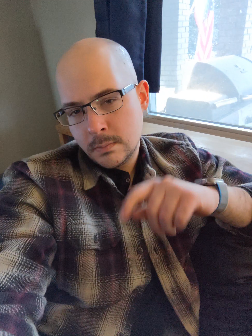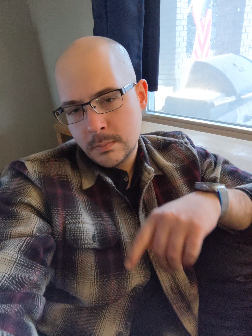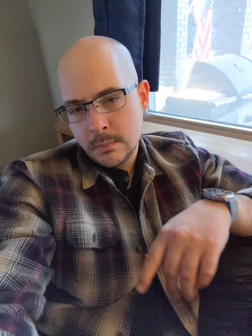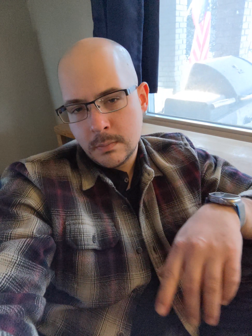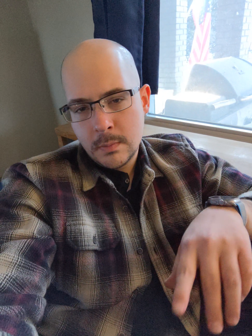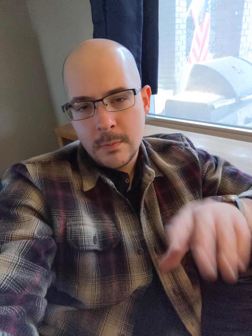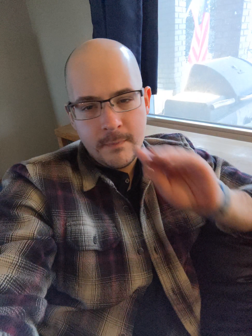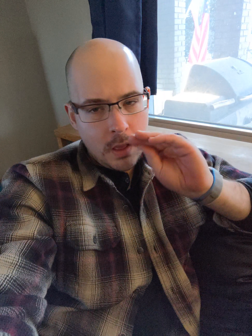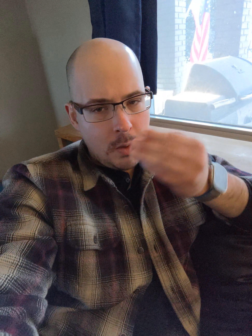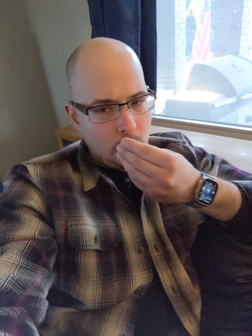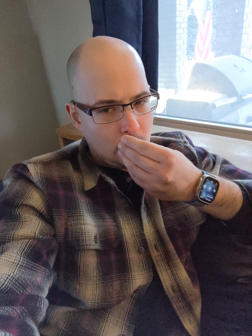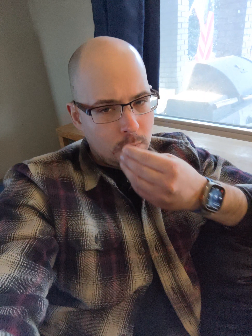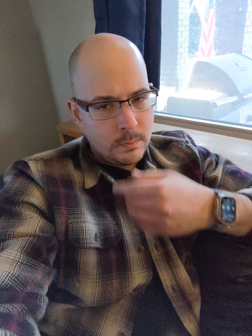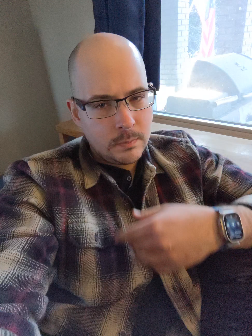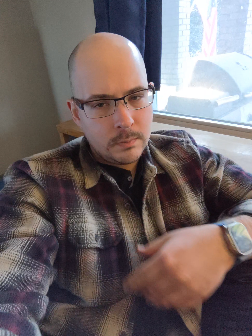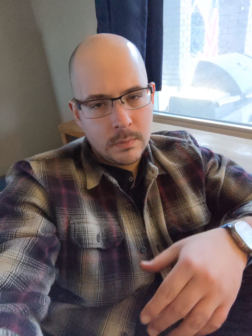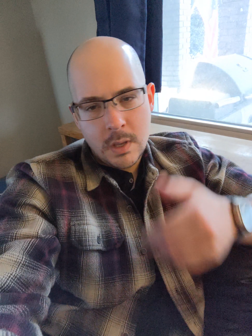flower